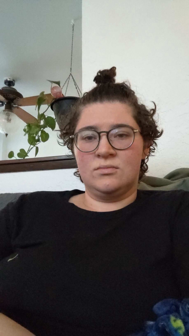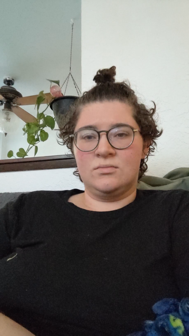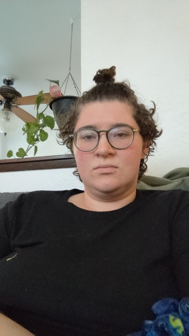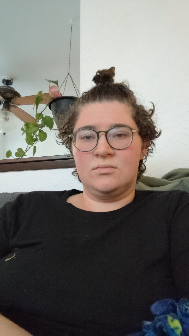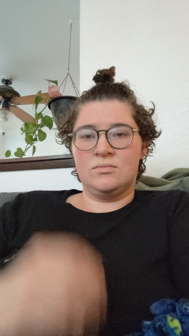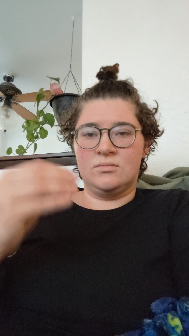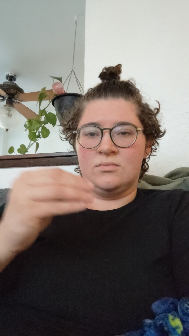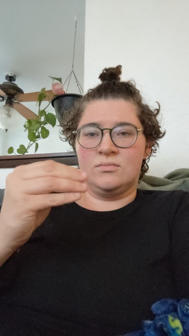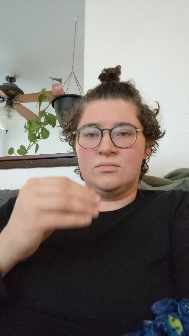more